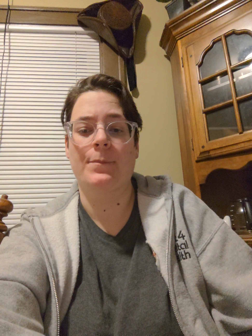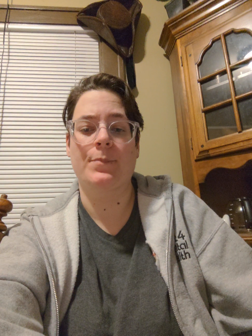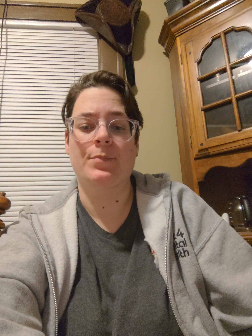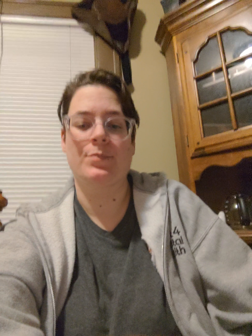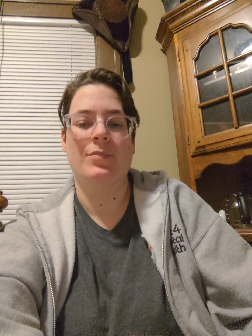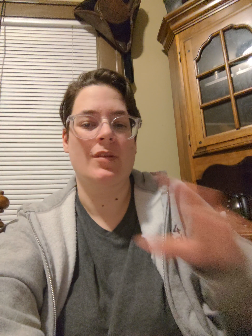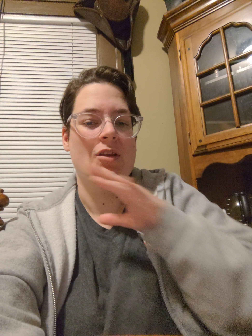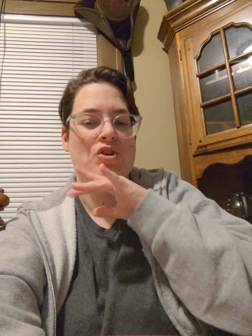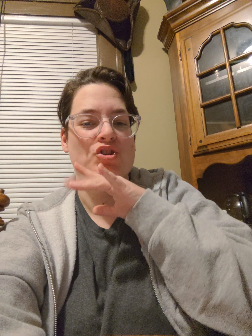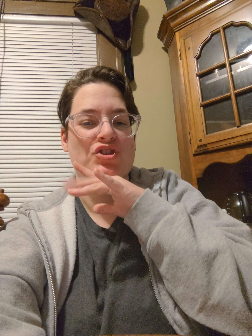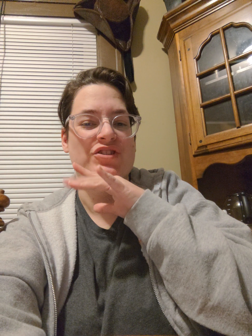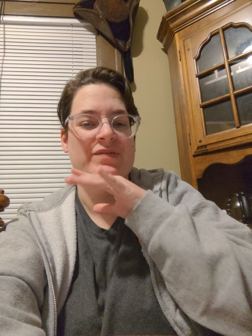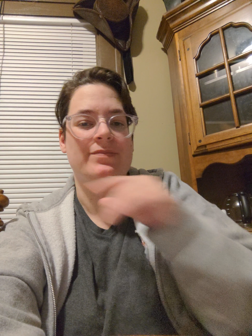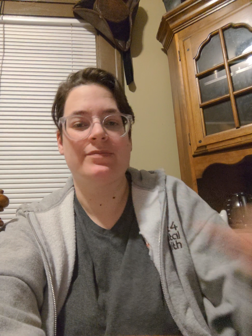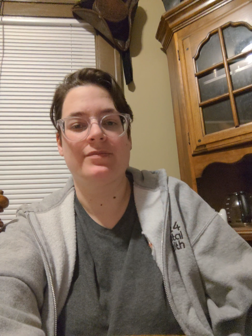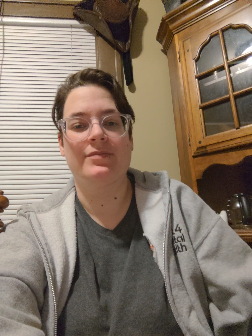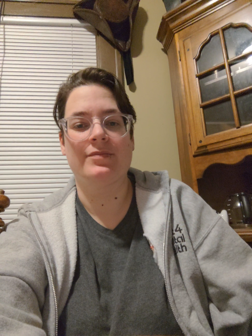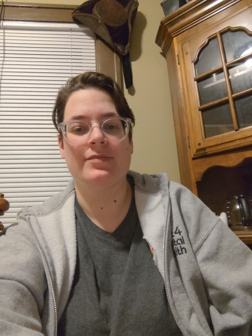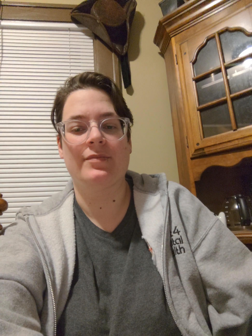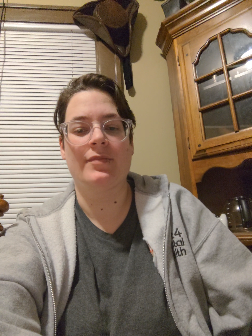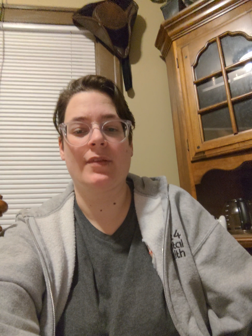dirty